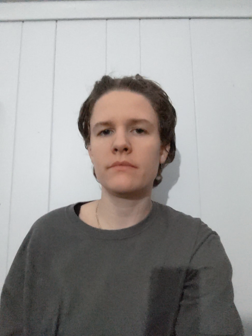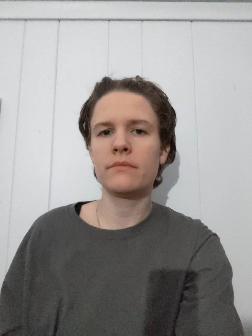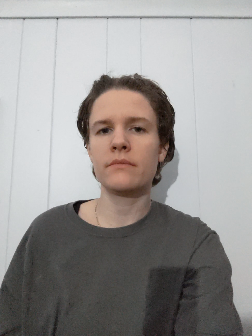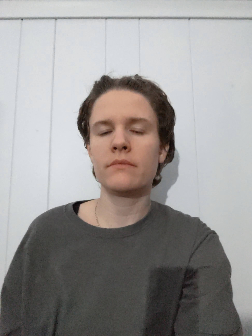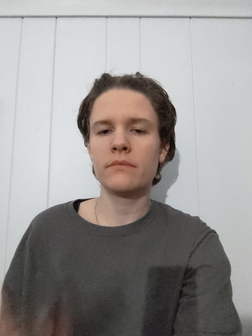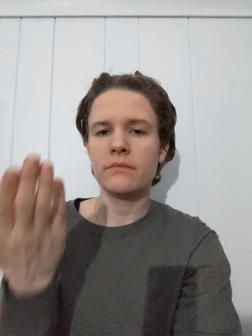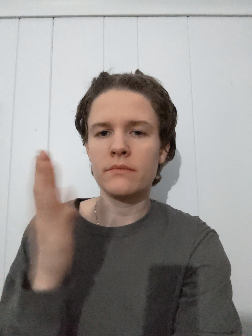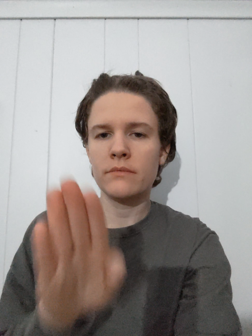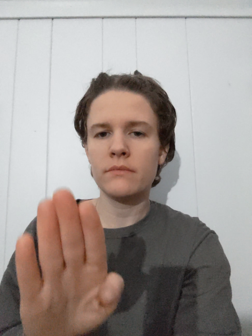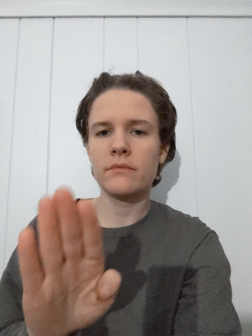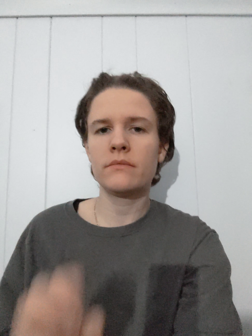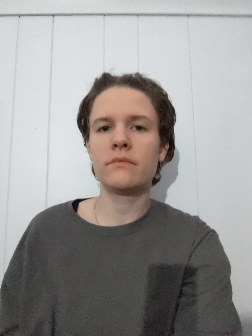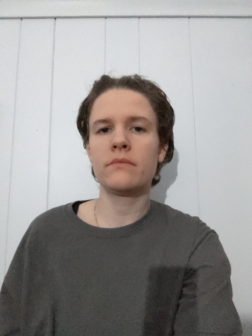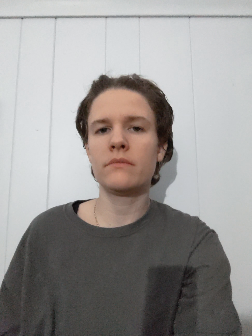close